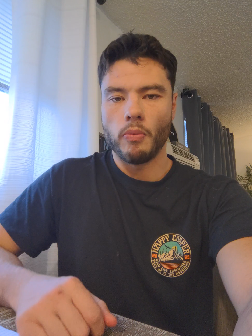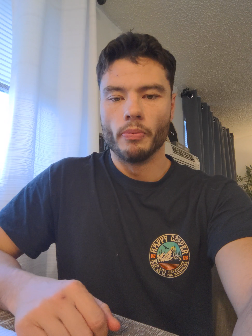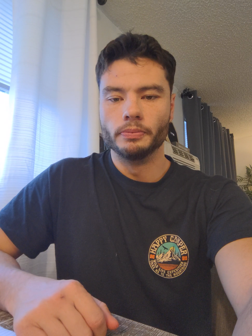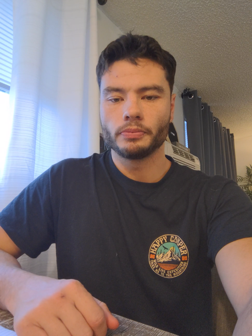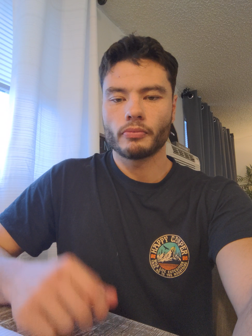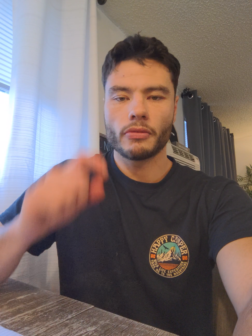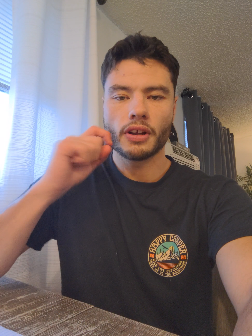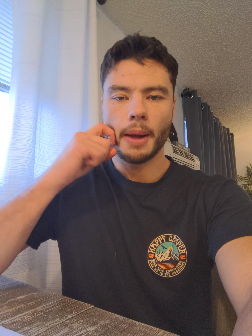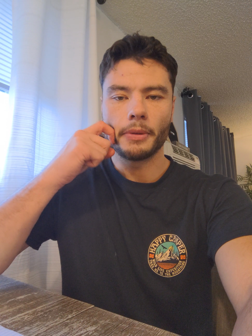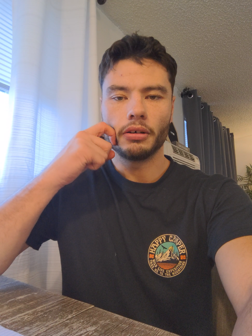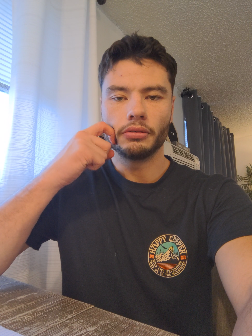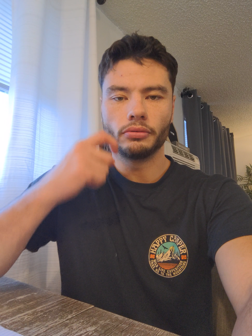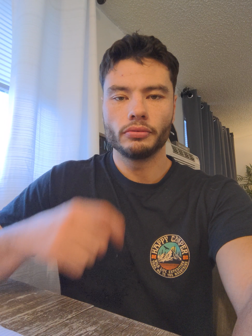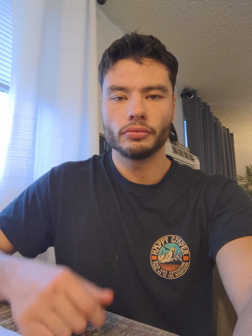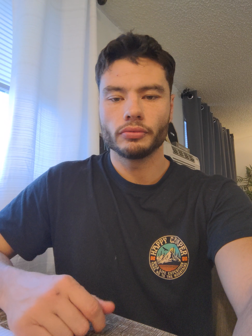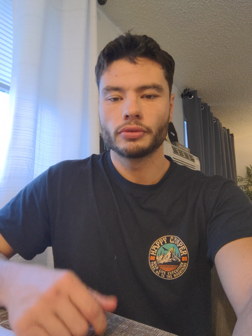apple